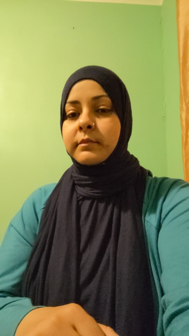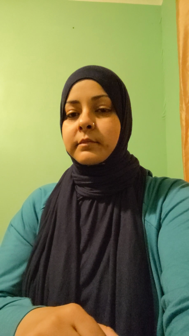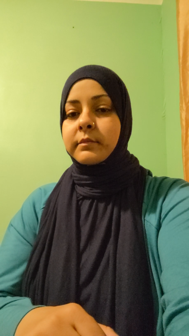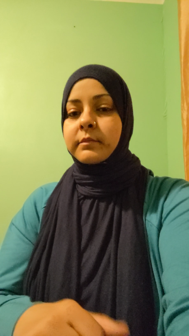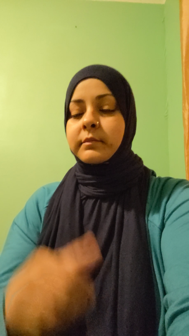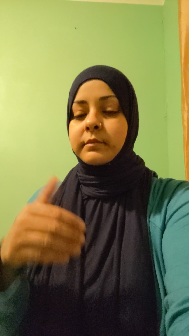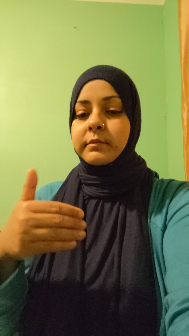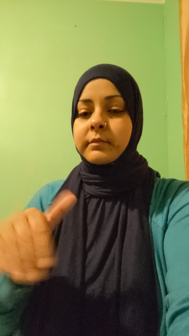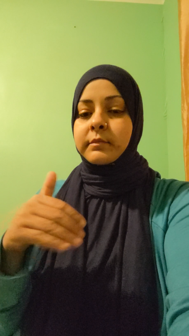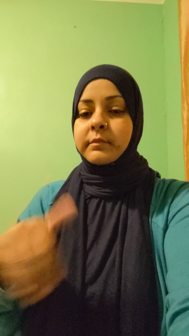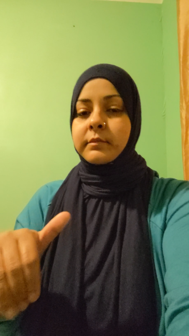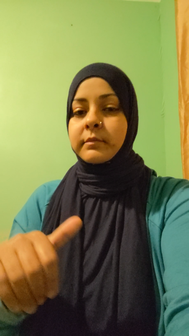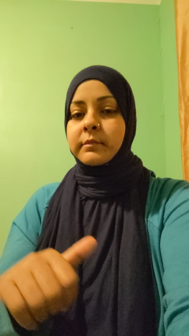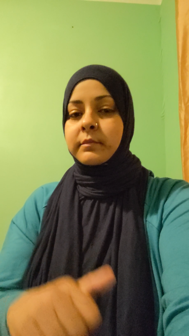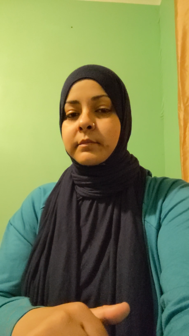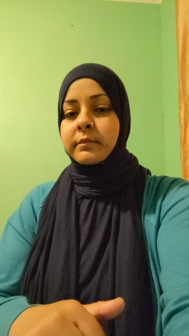shorts